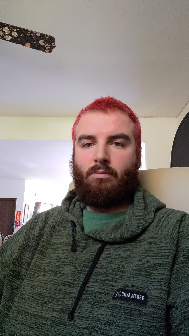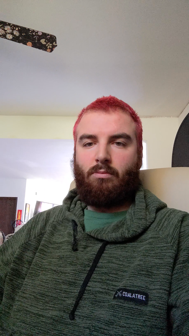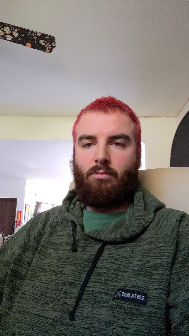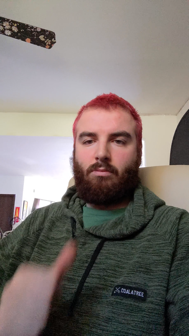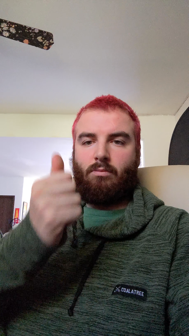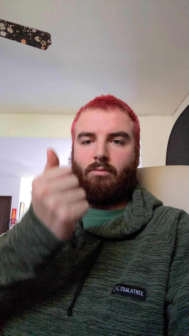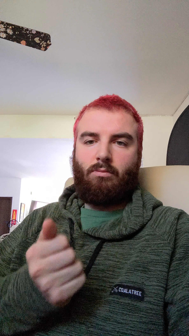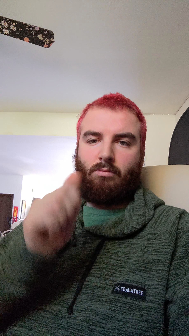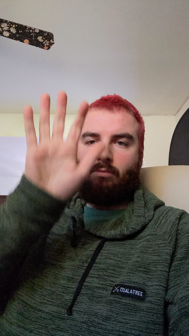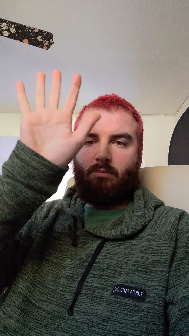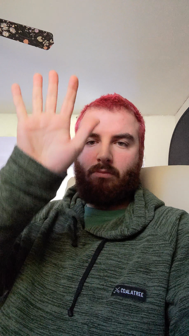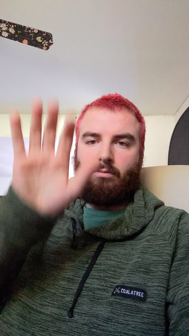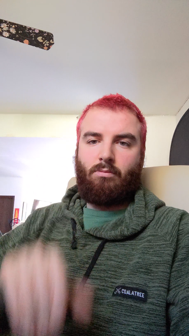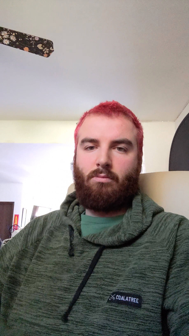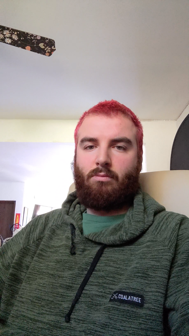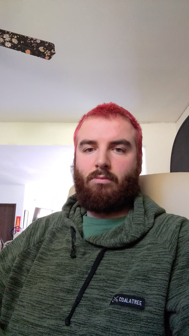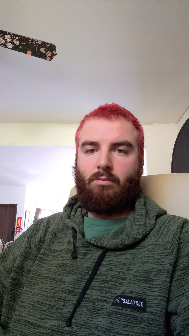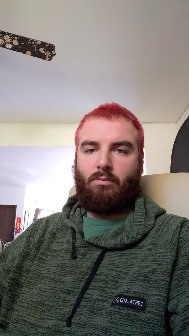gloves